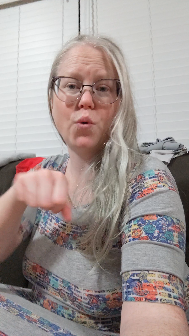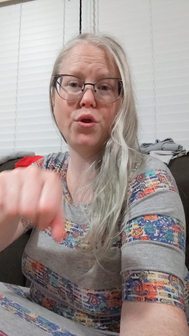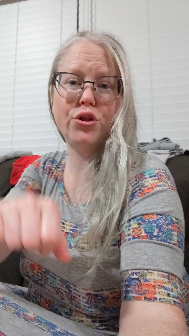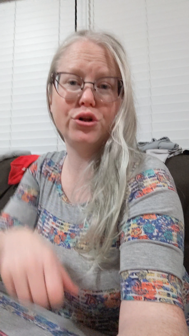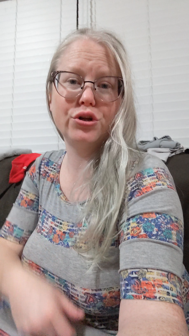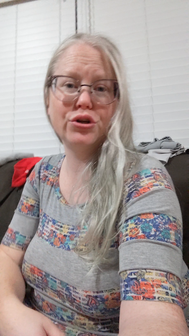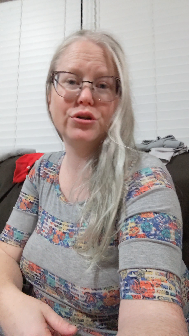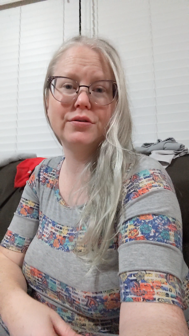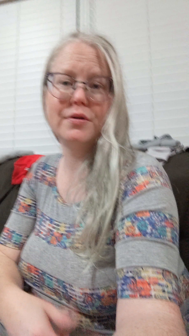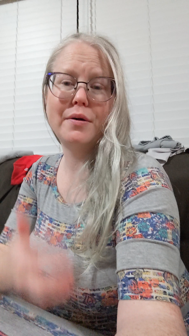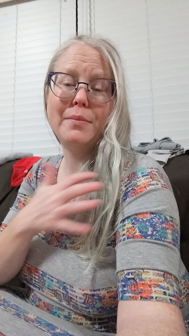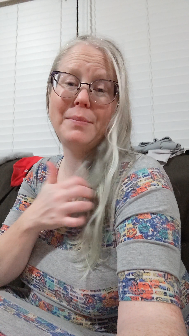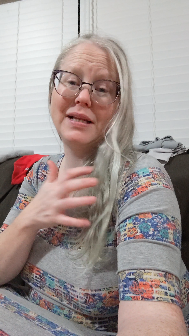bear